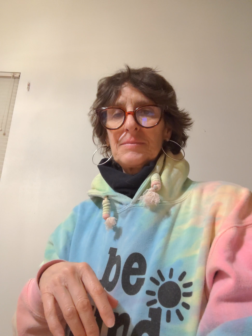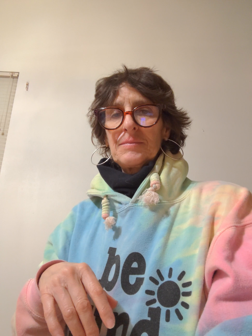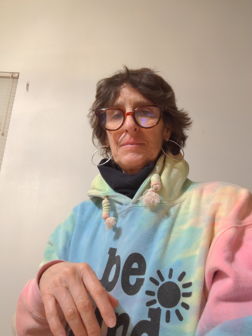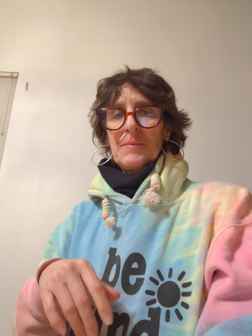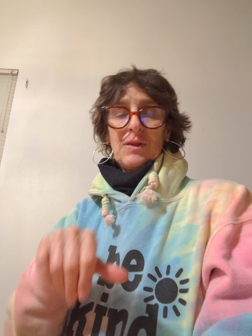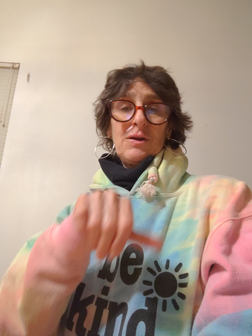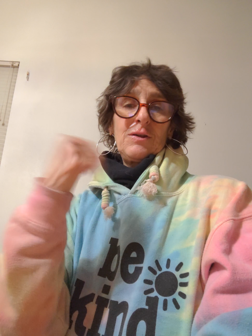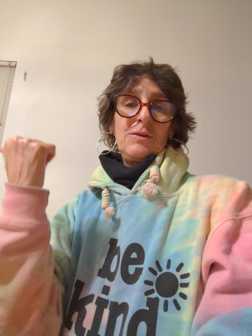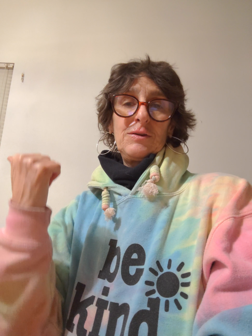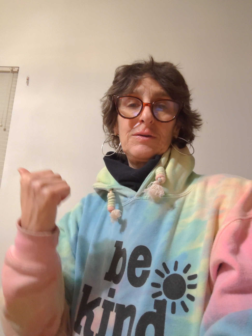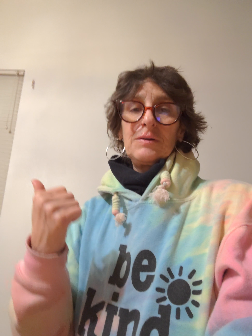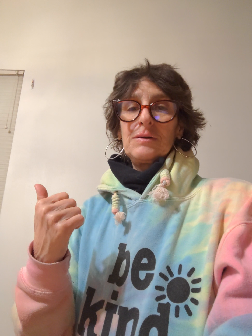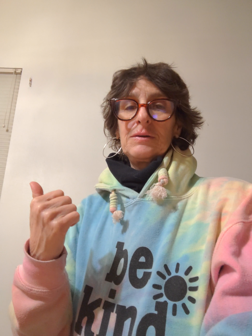another